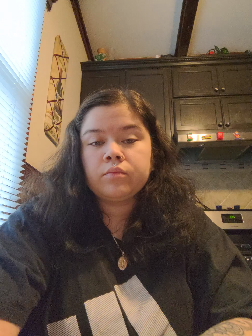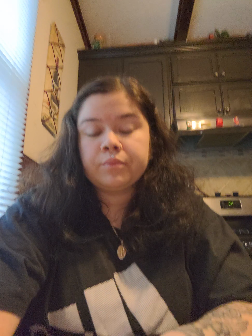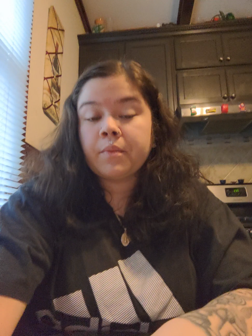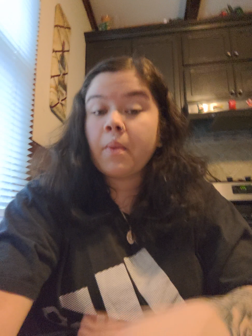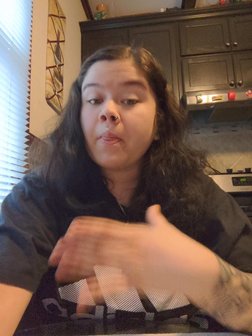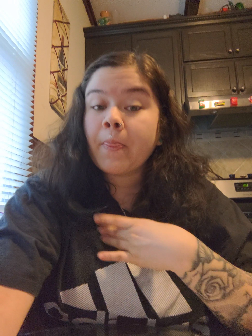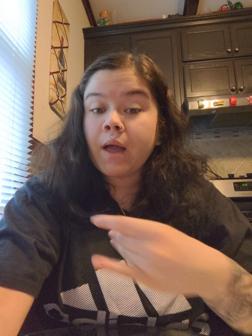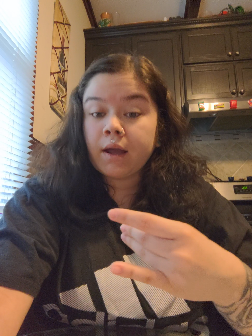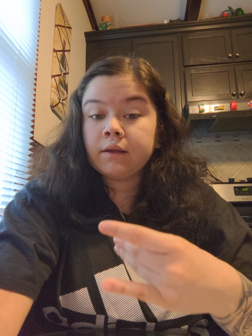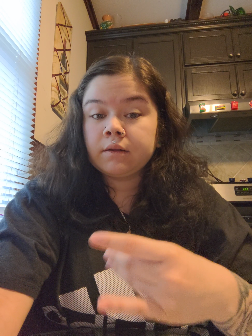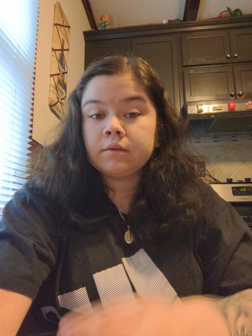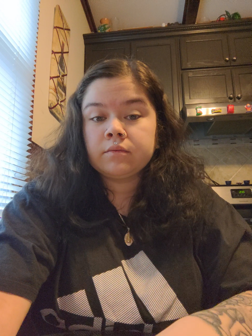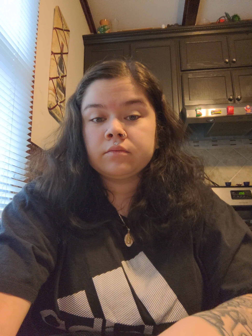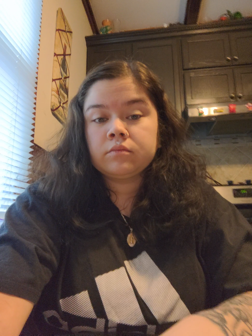like